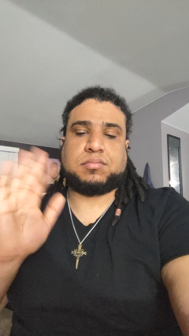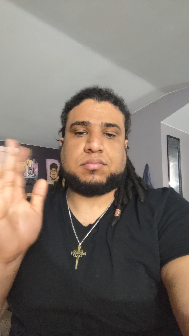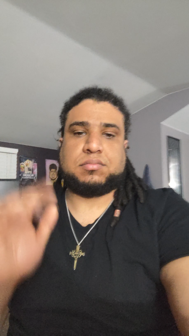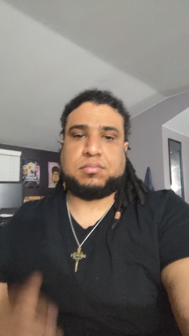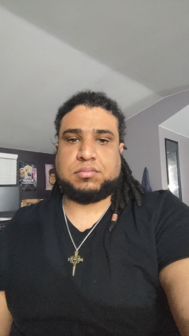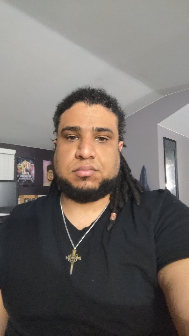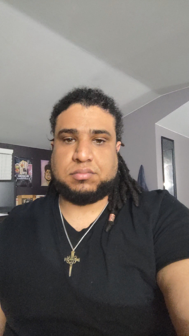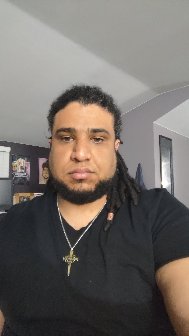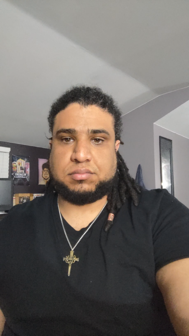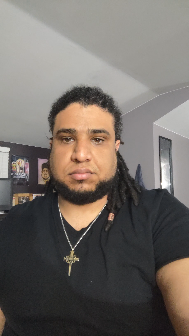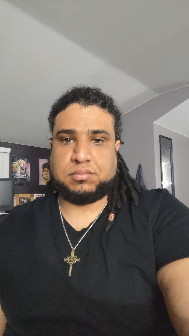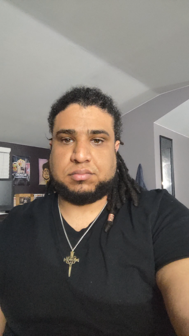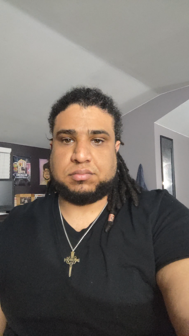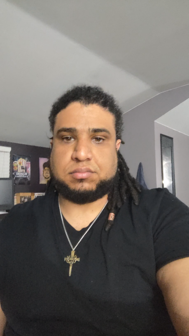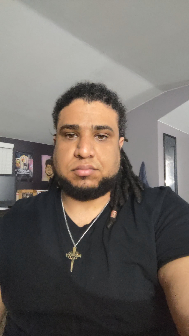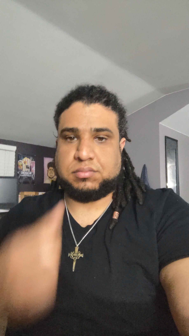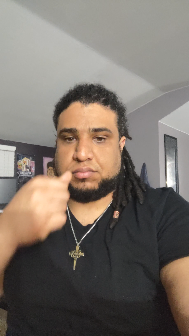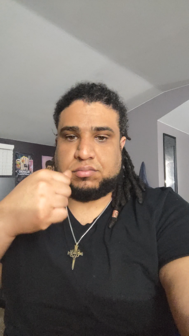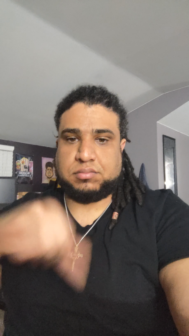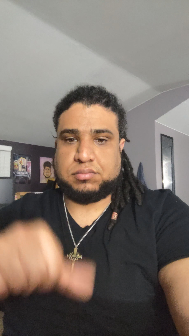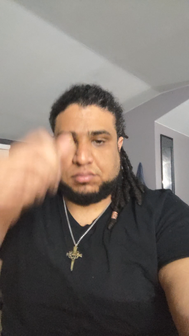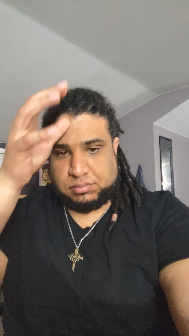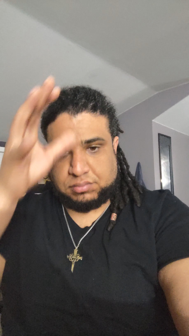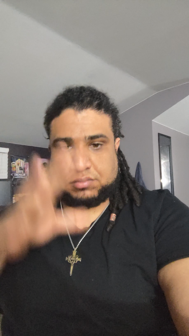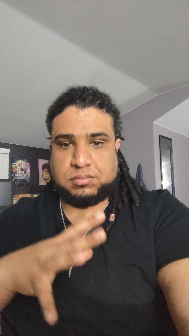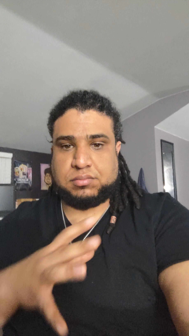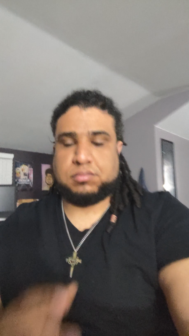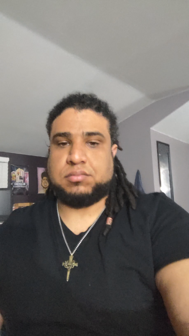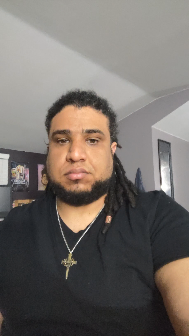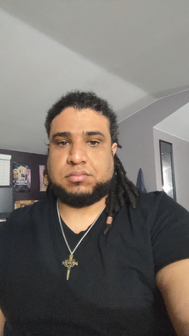mailman